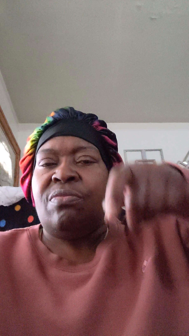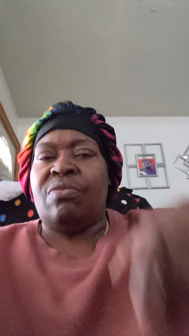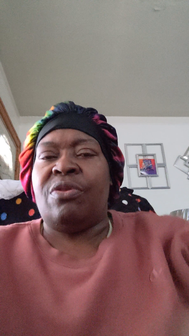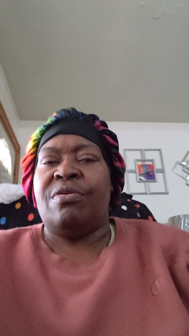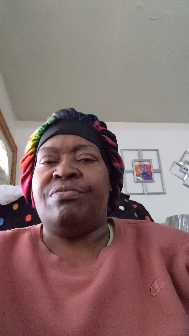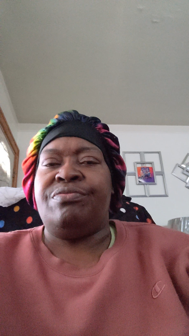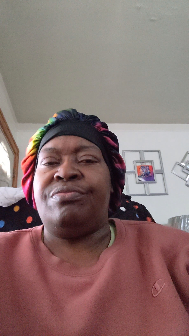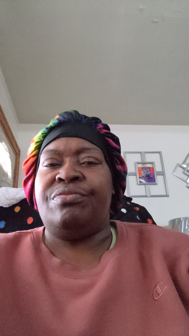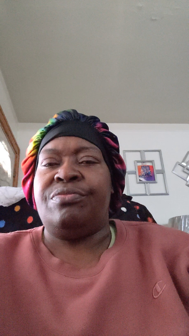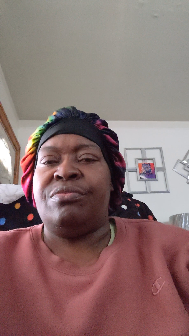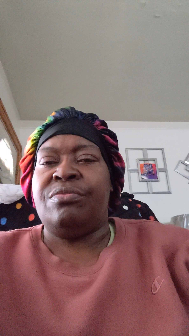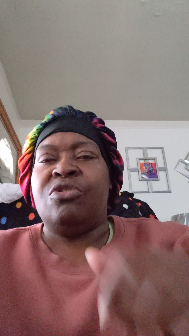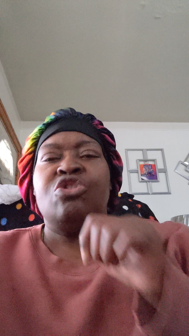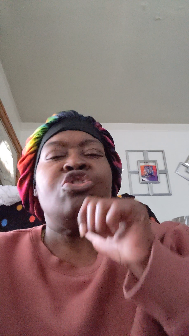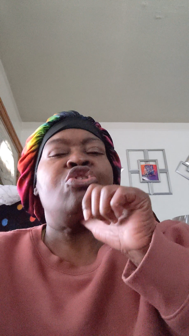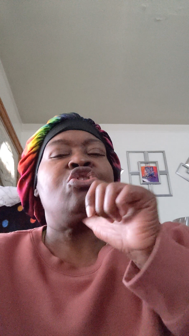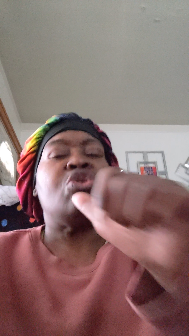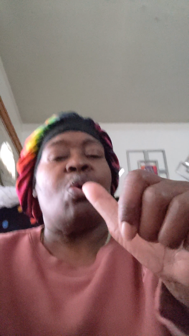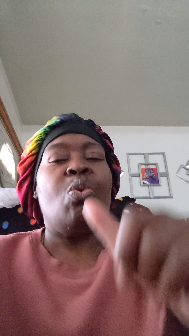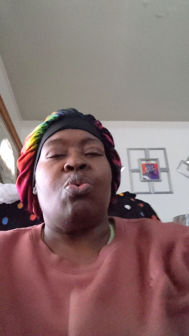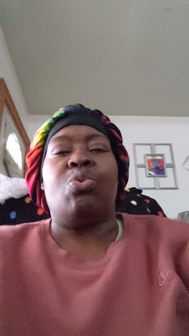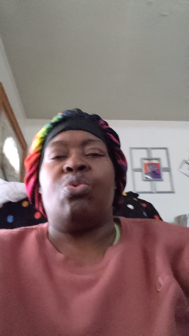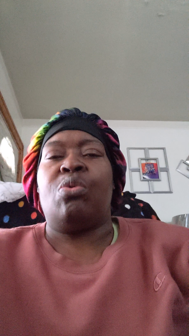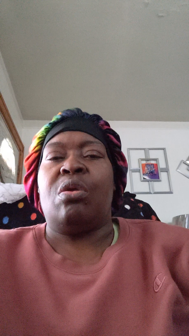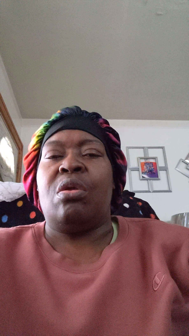don't